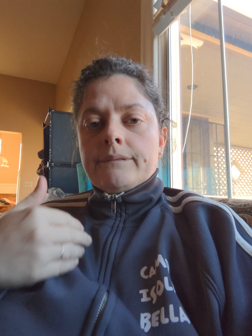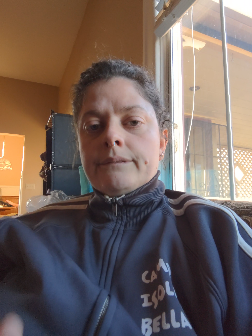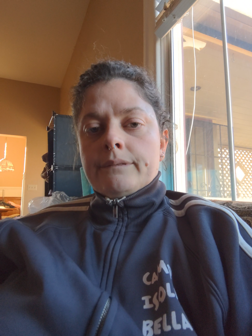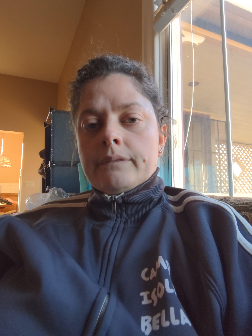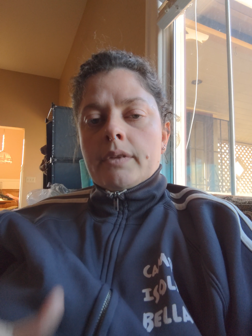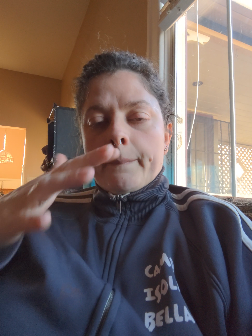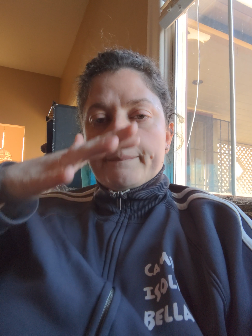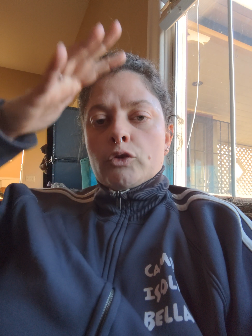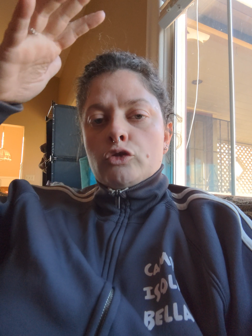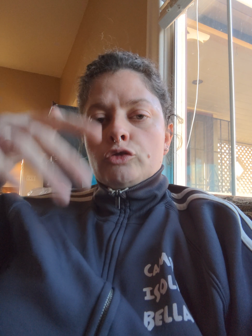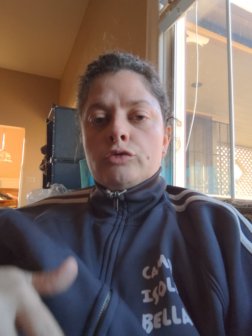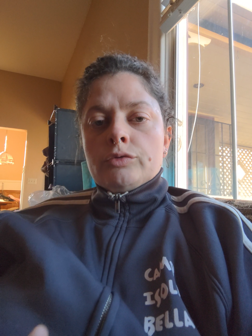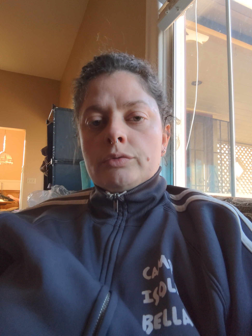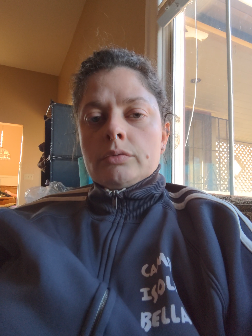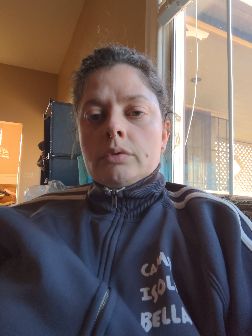helicopter